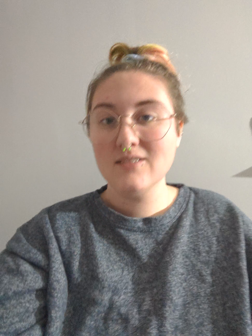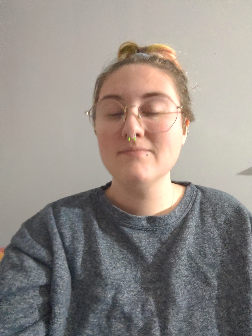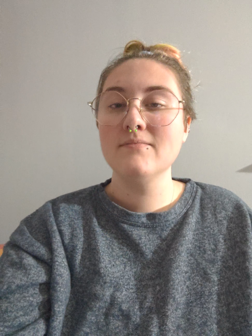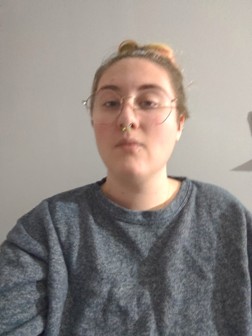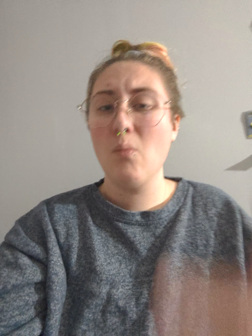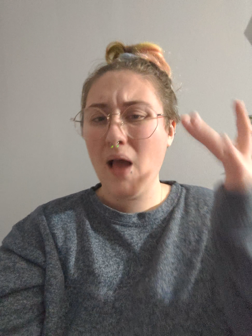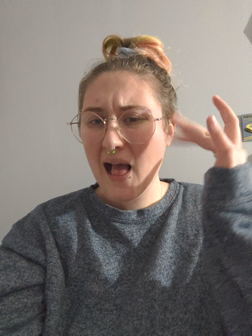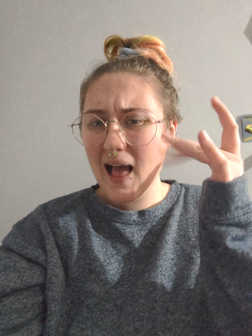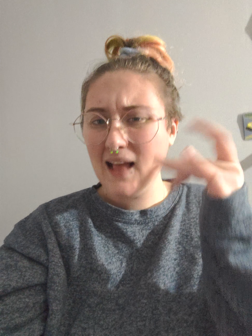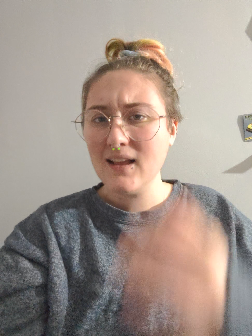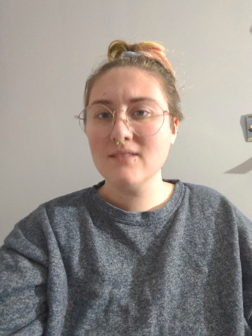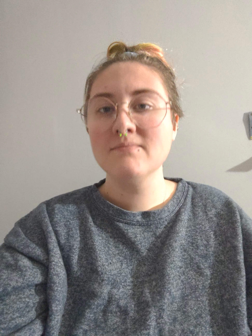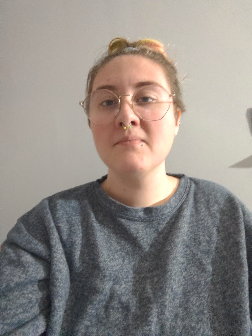why